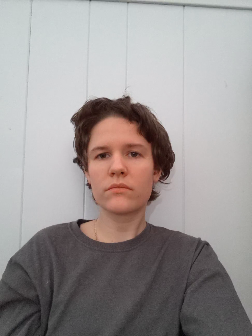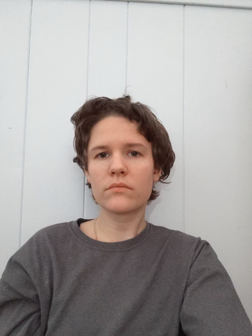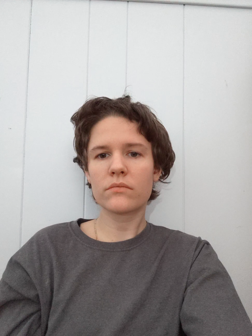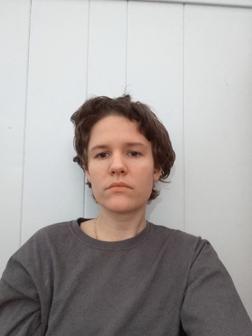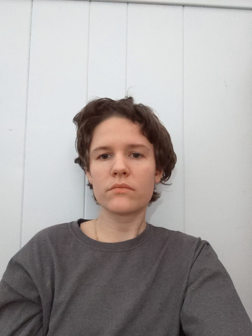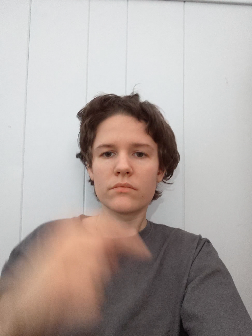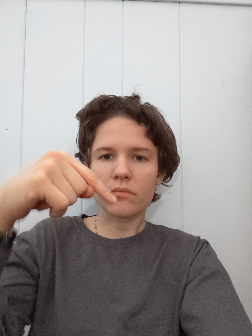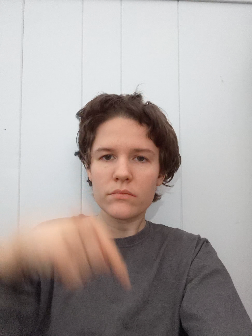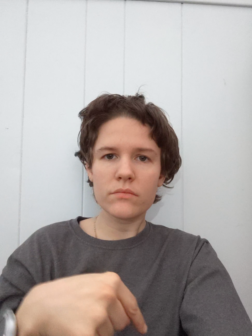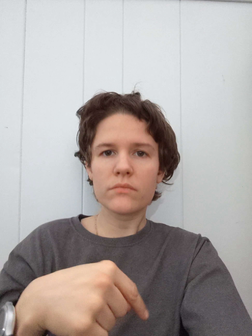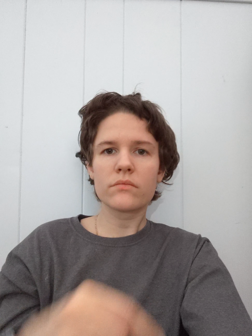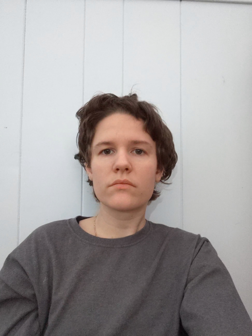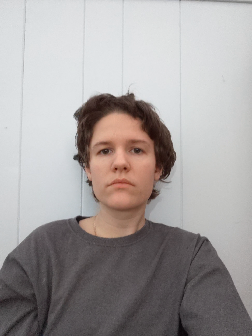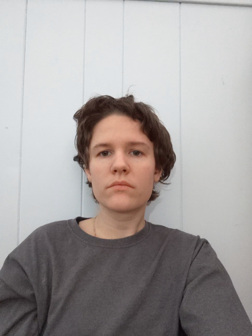down